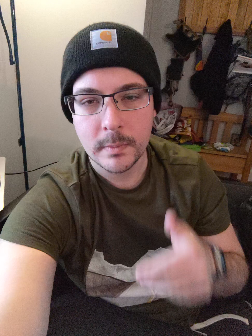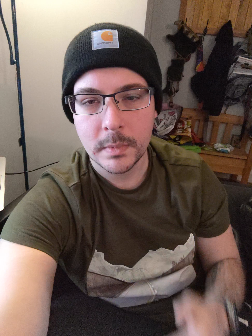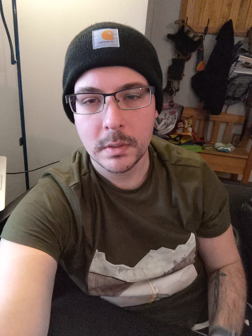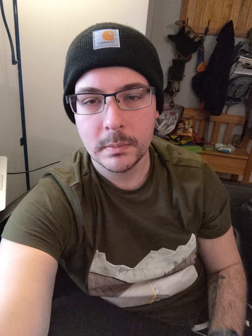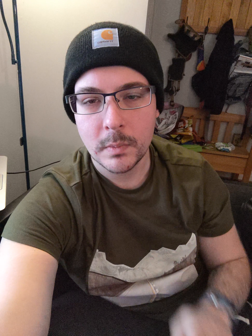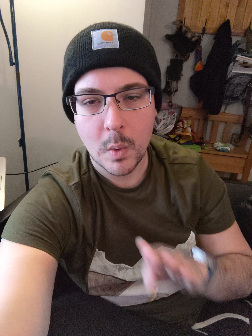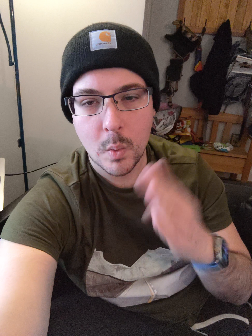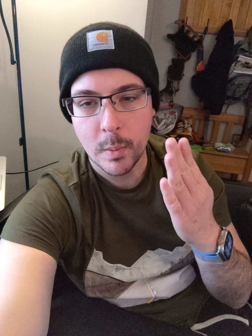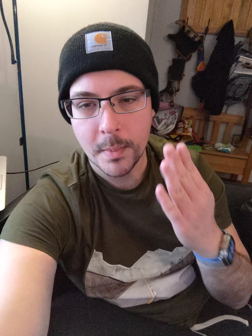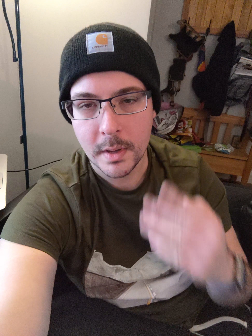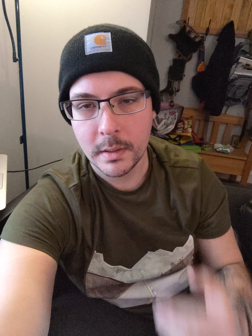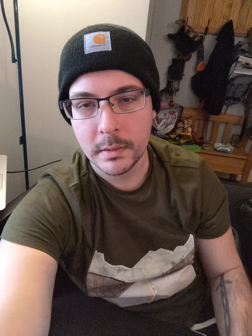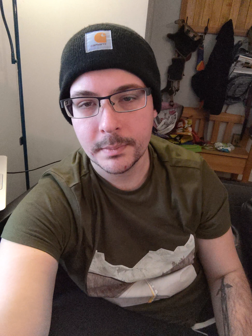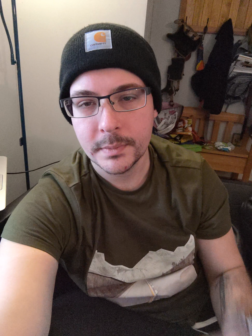open